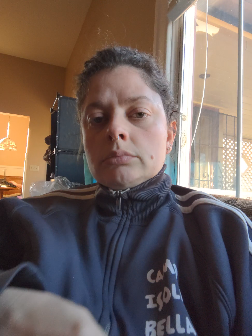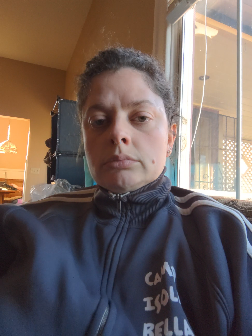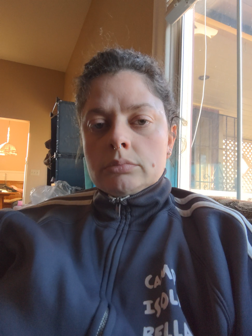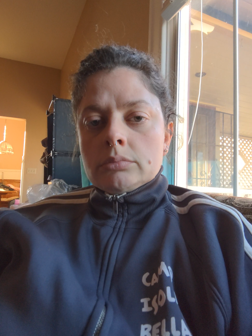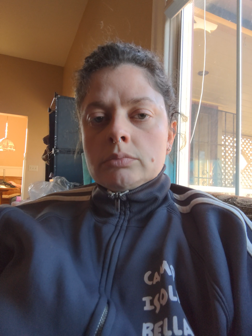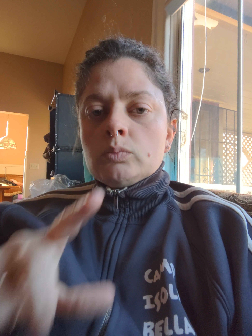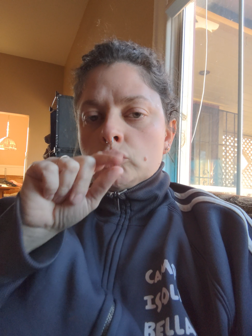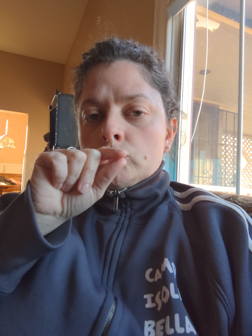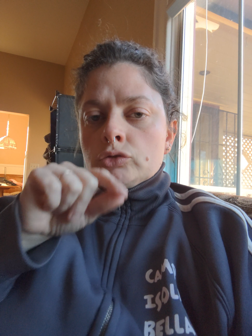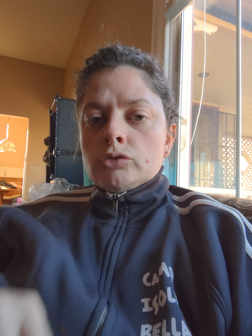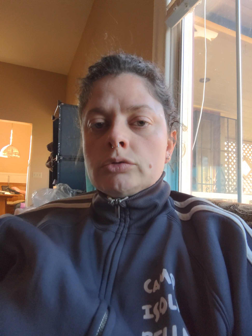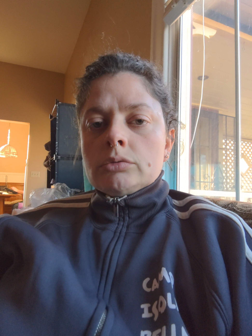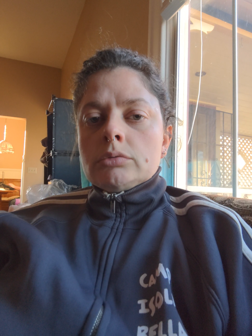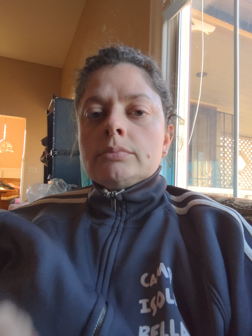bird